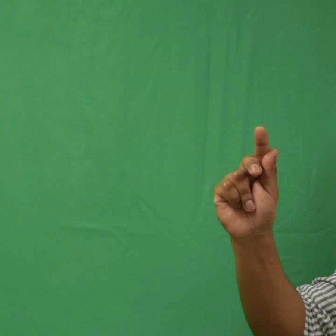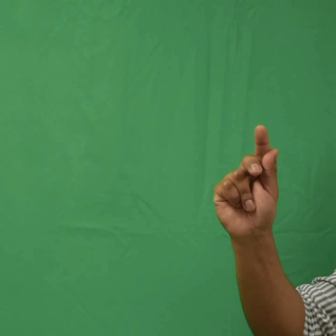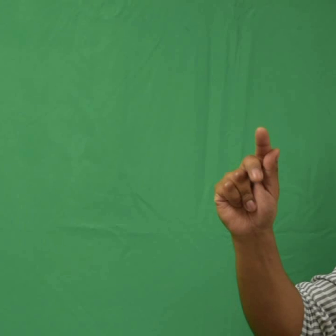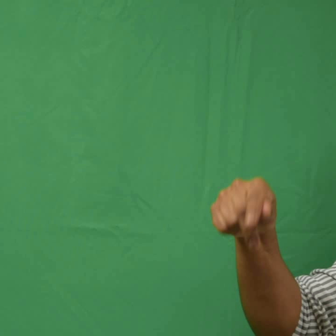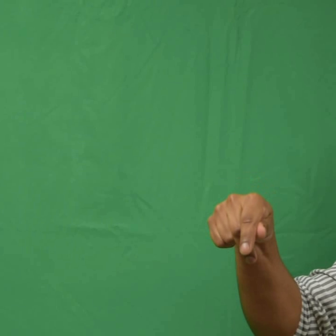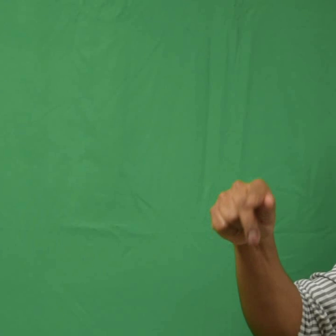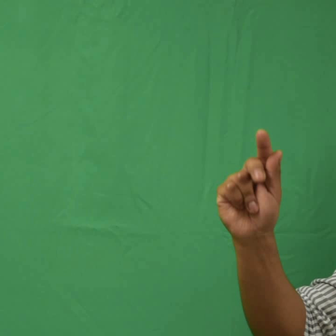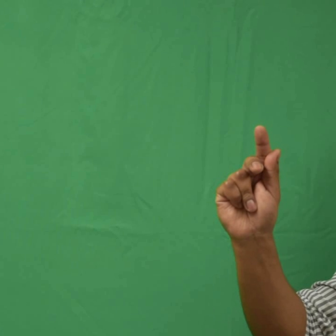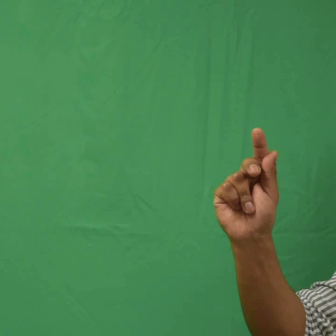K